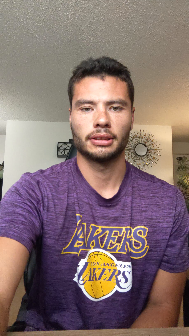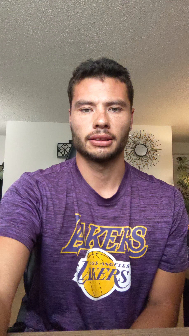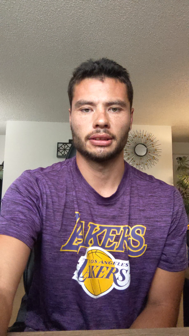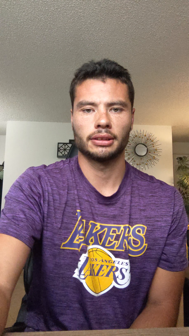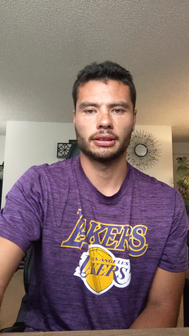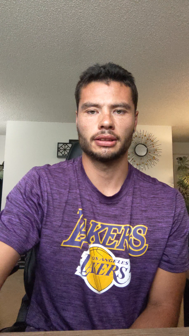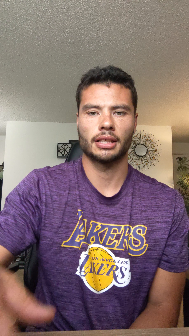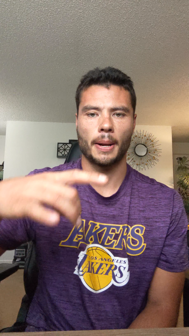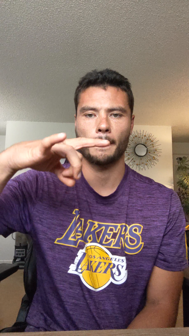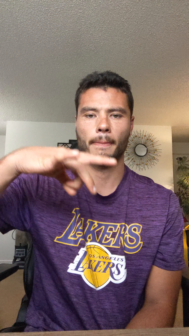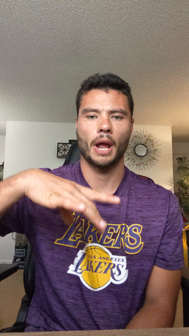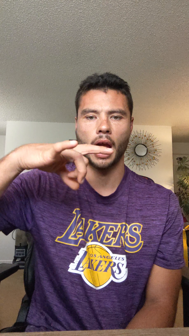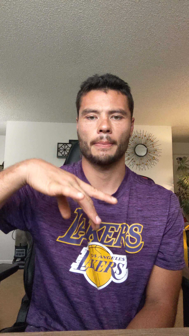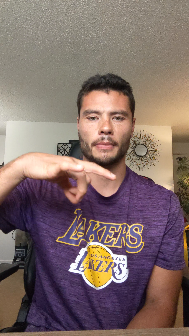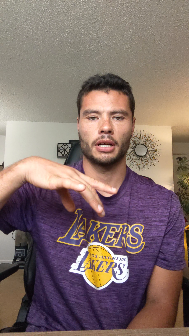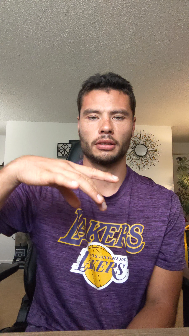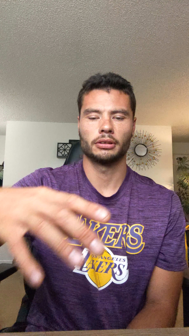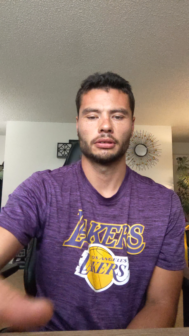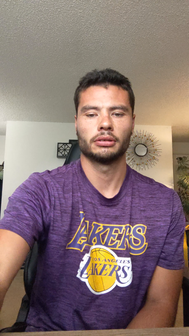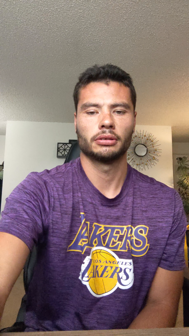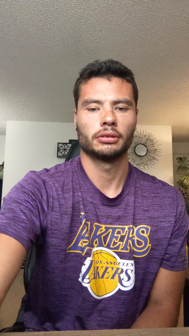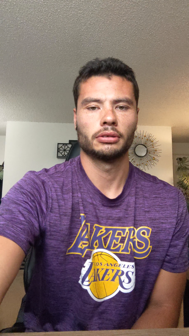pumpkin